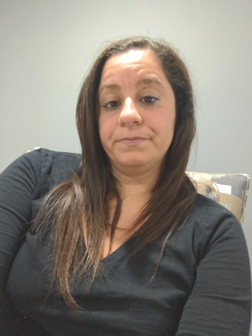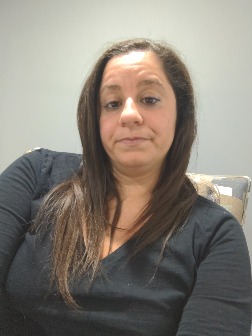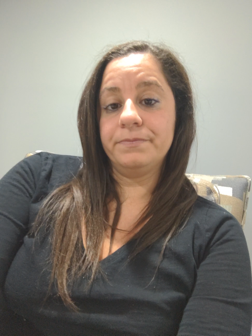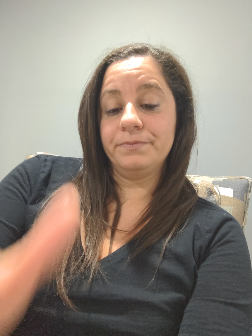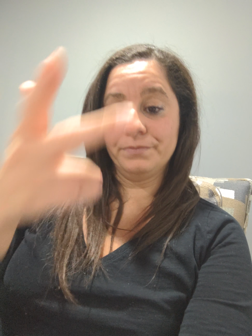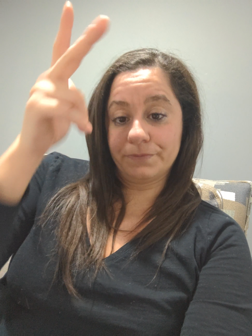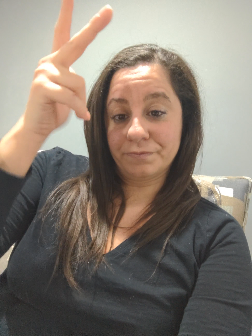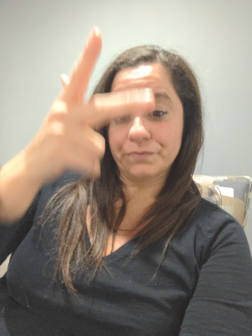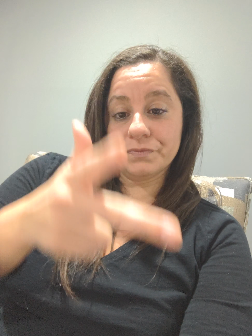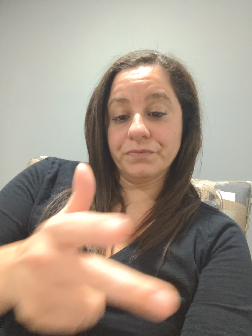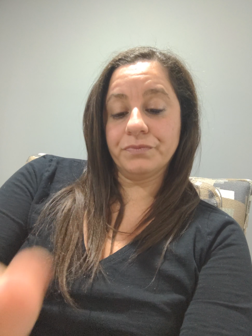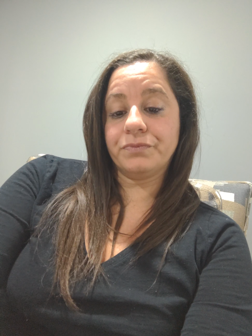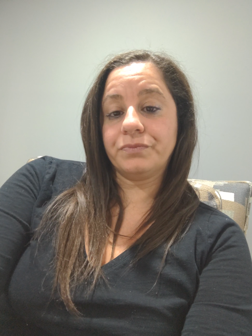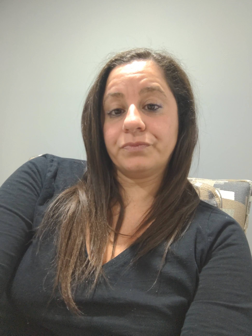helicopter